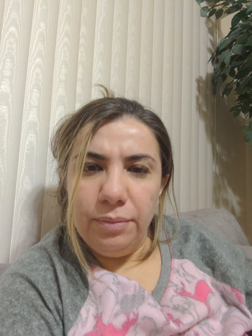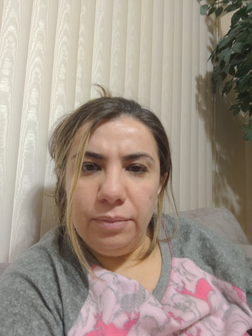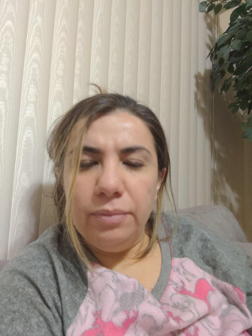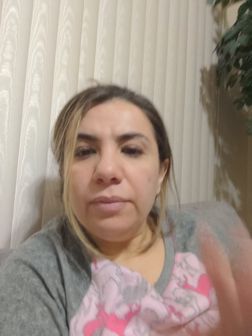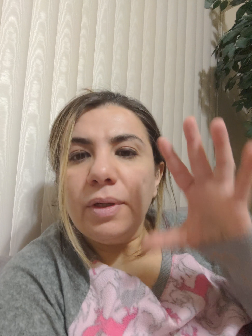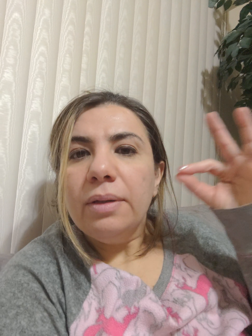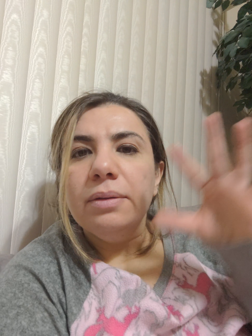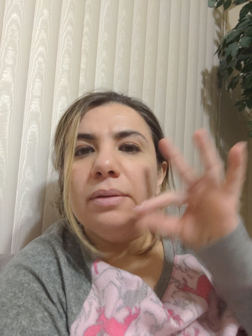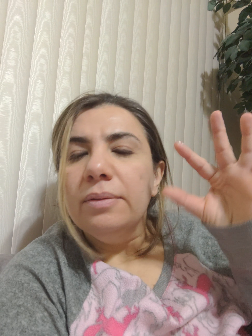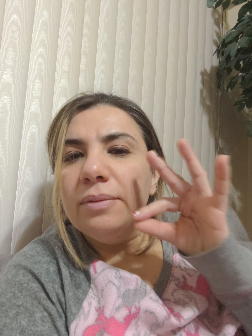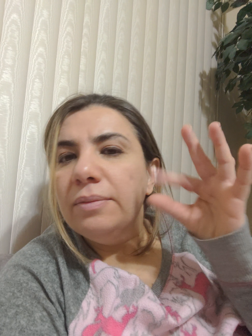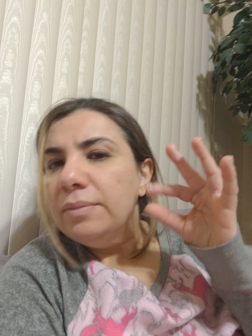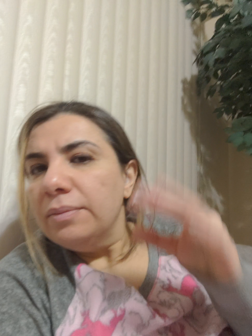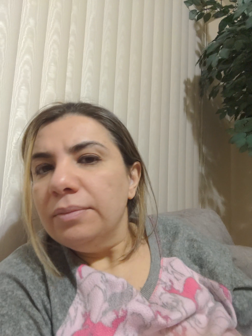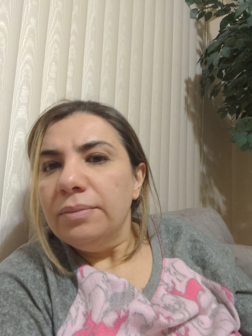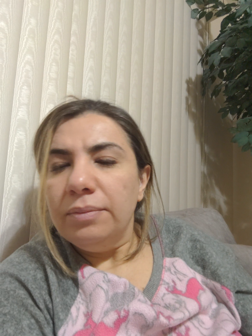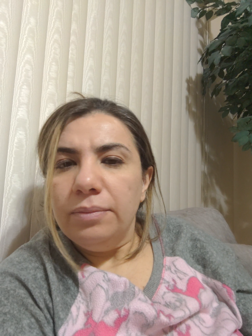cat